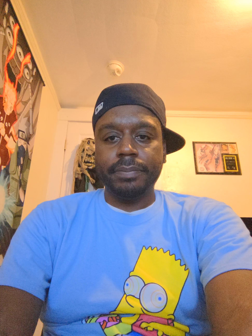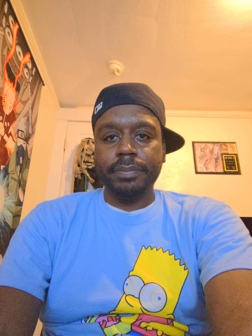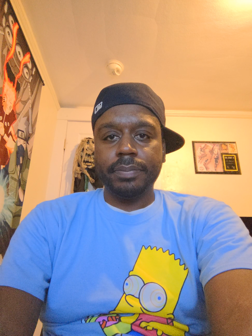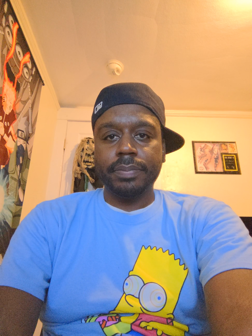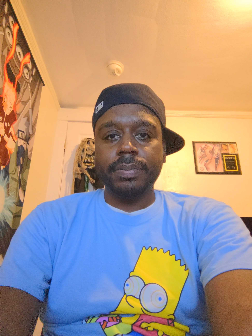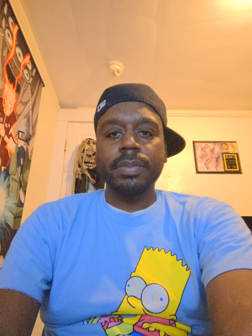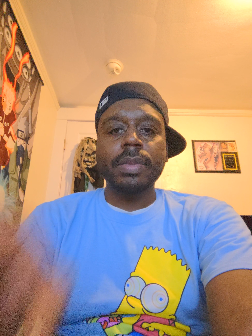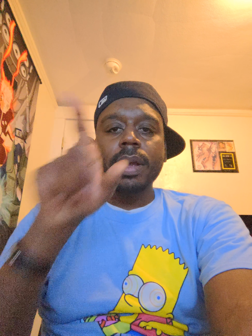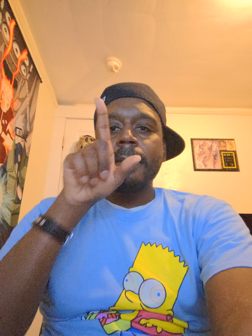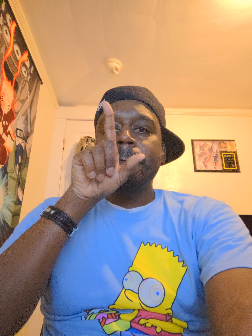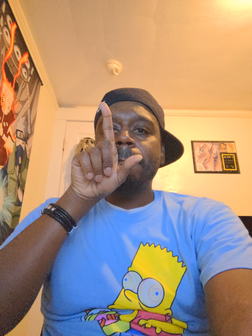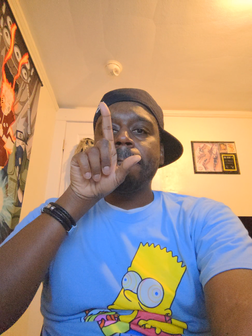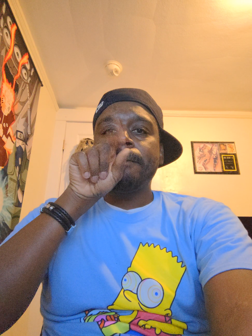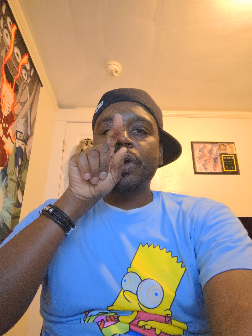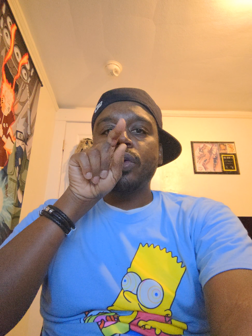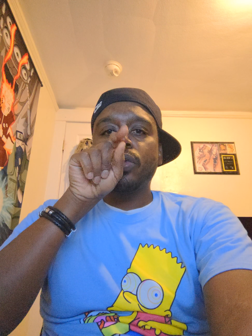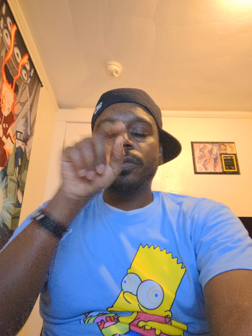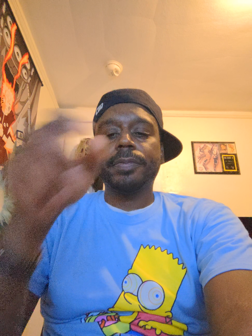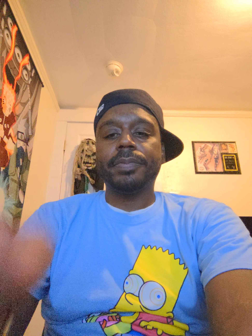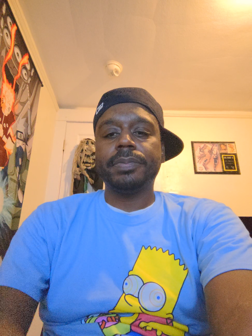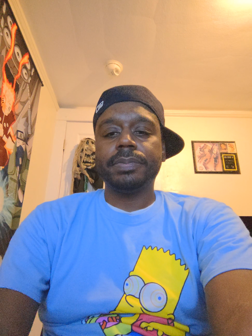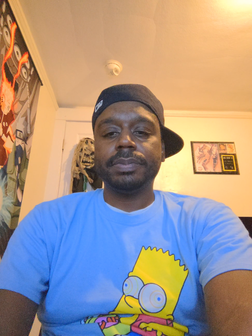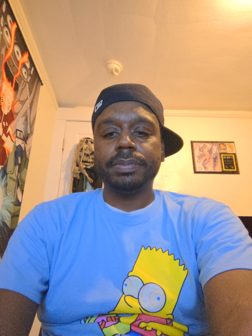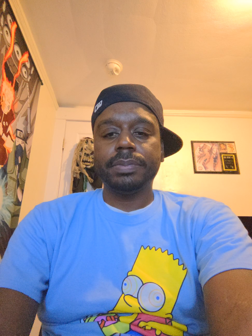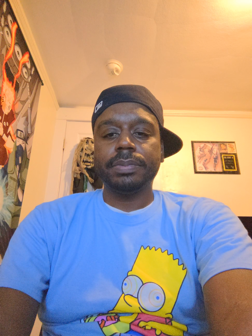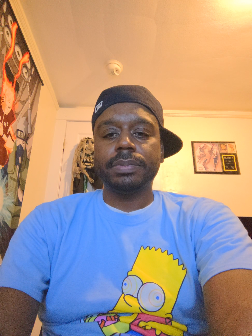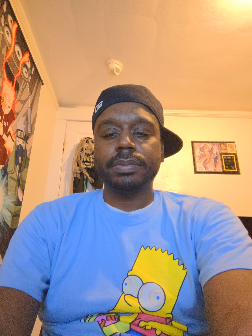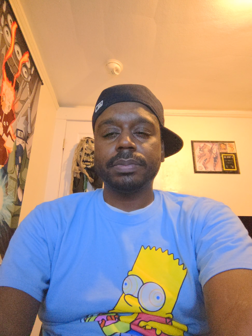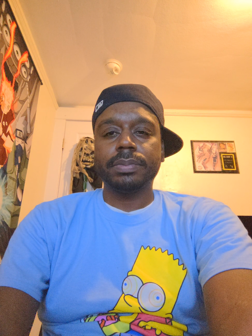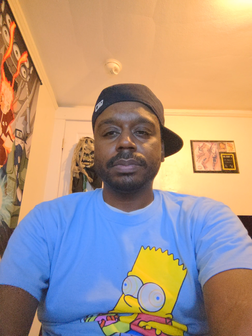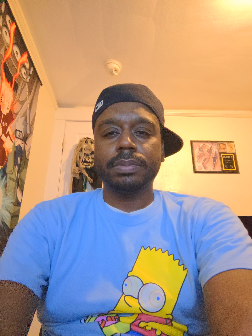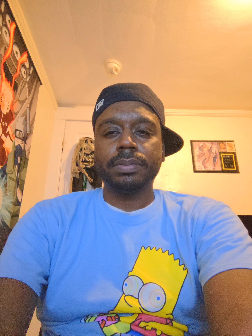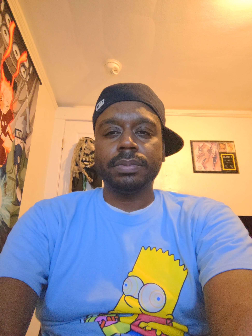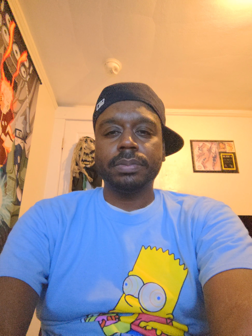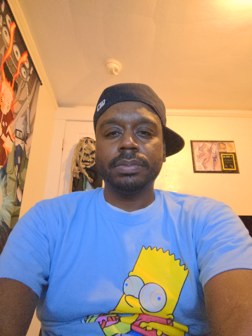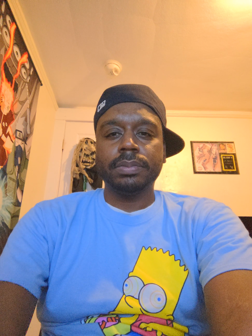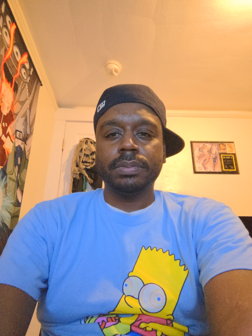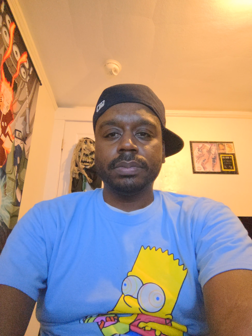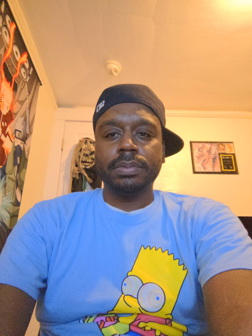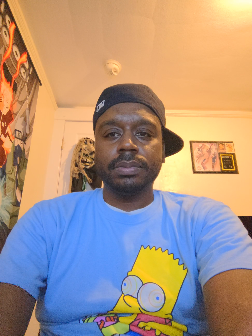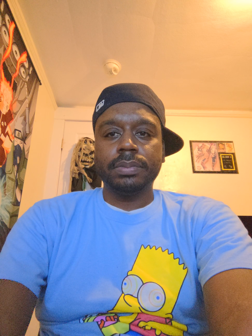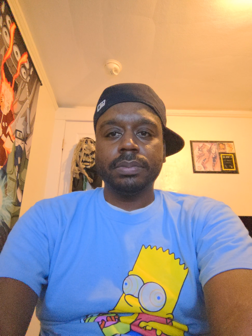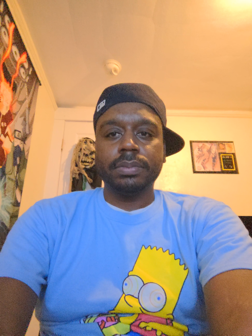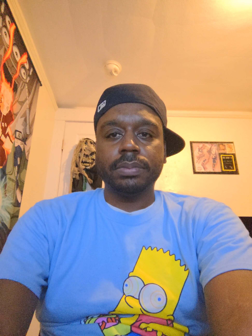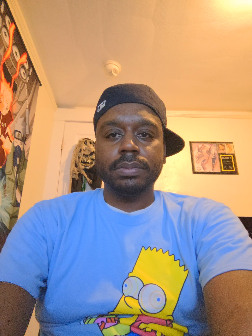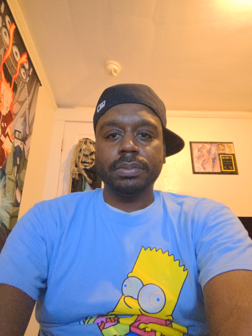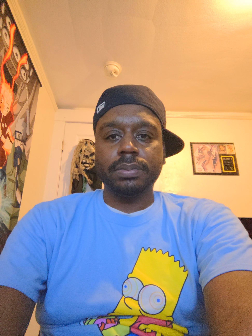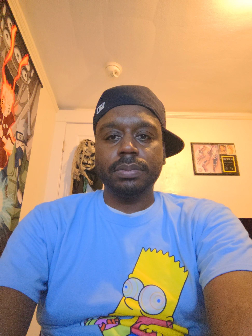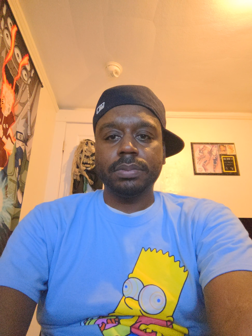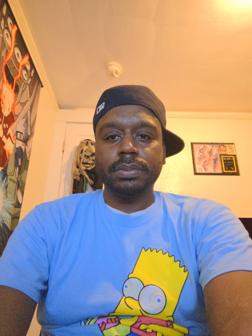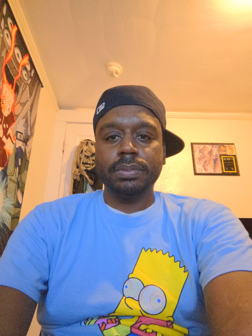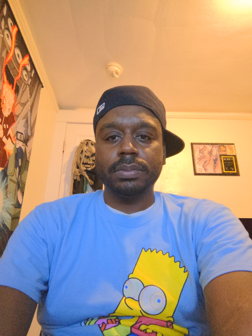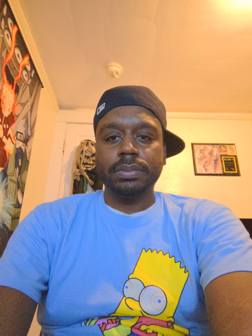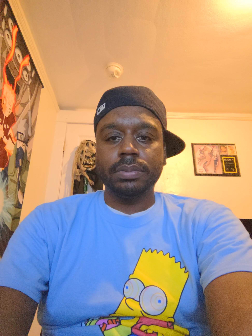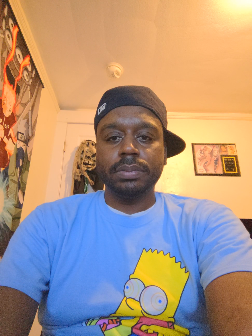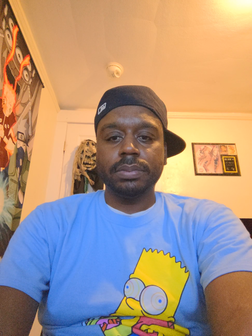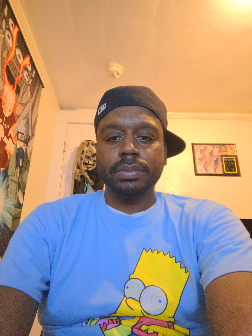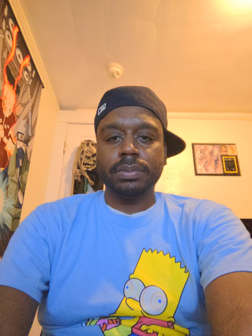bird